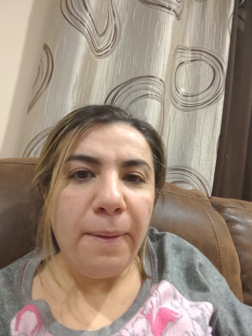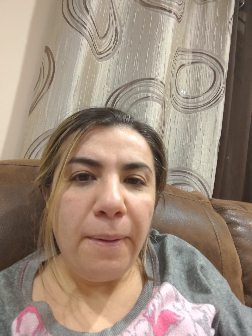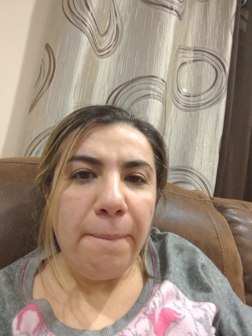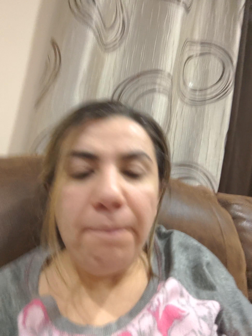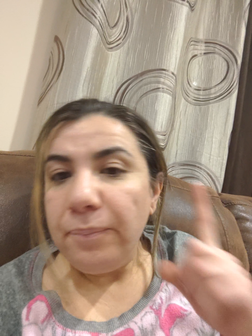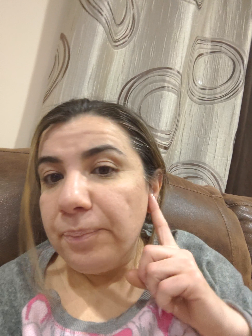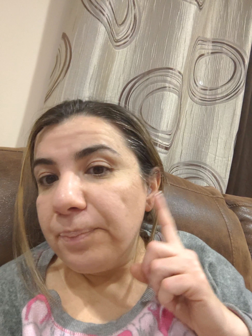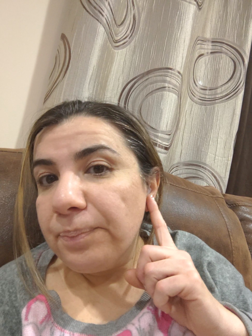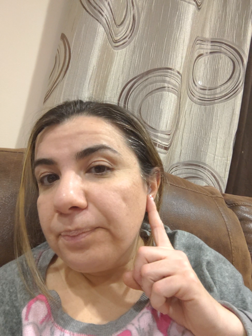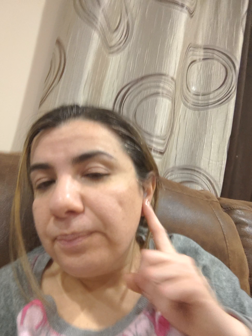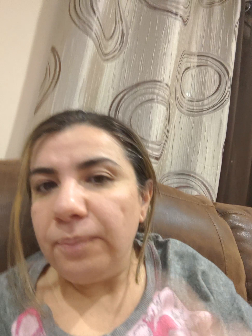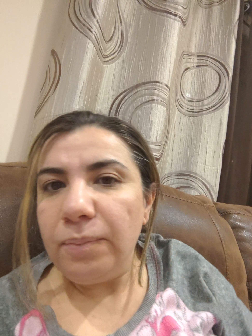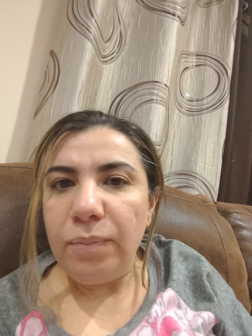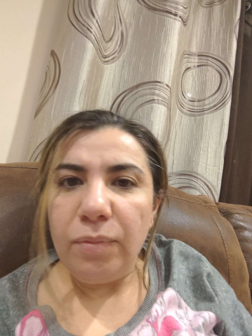ear